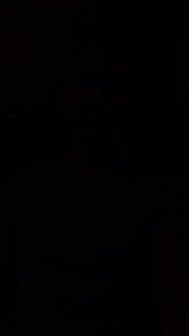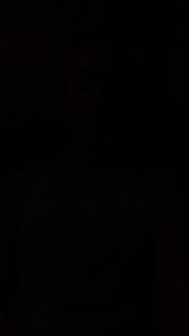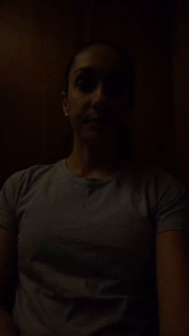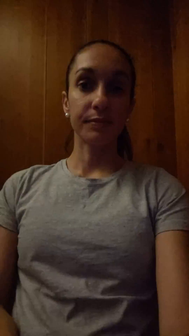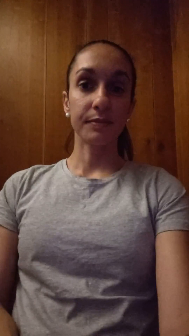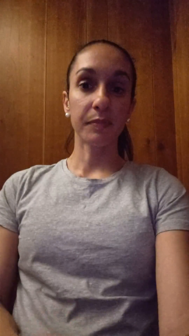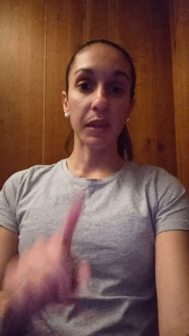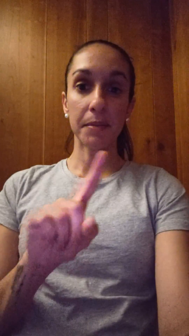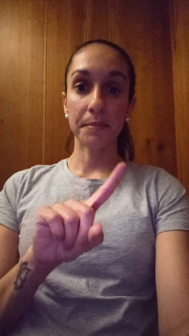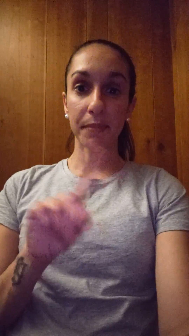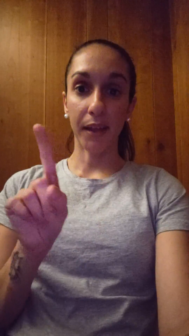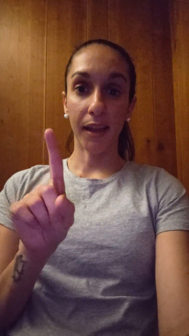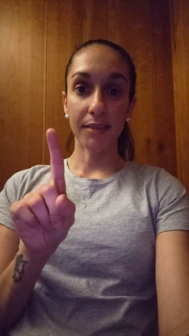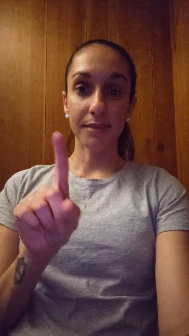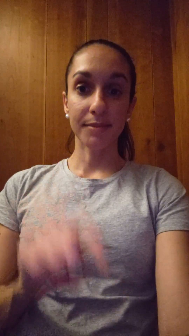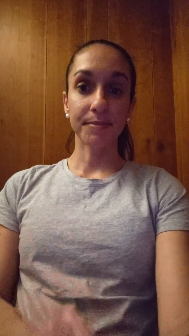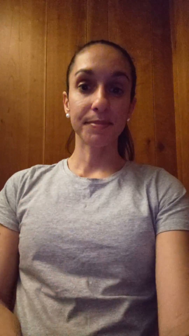but